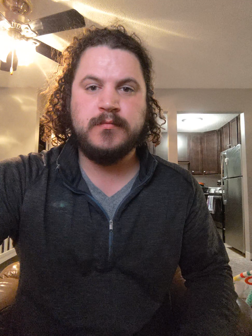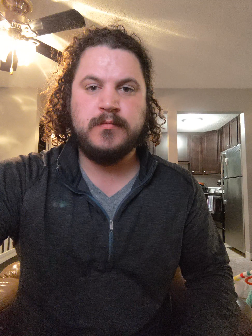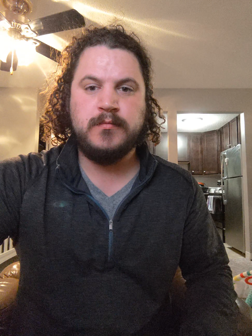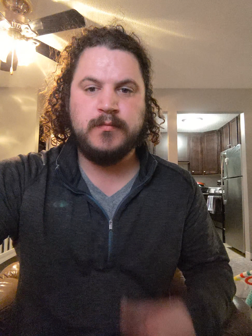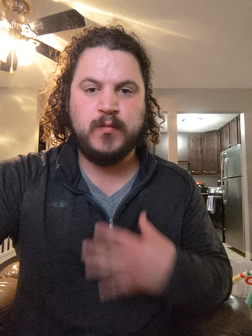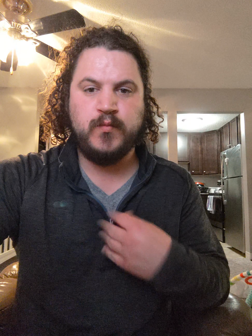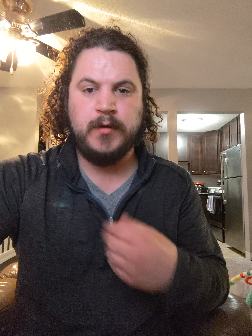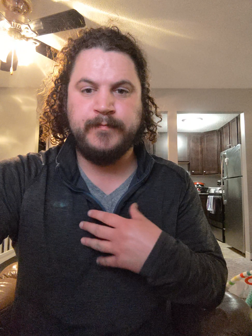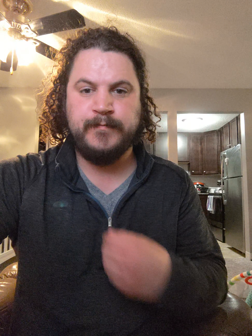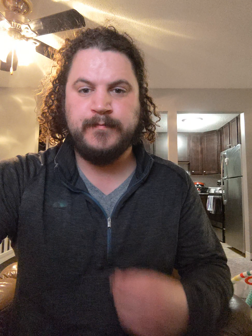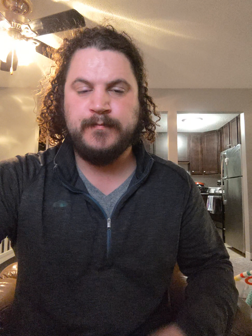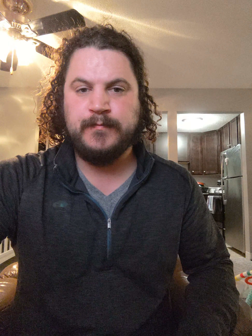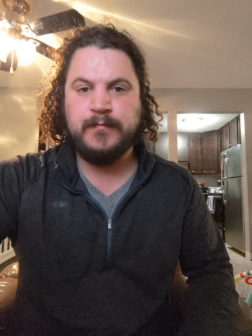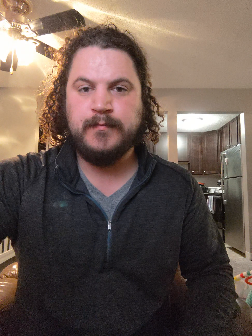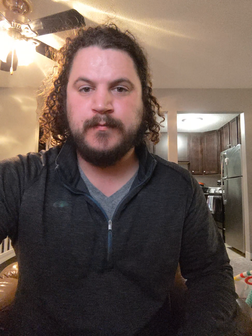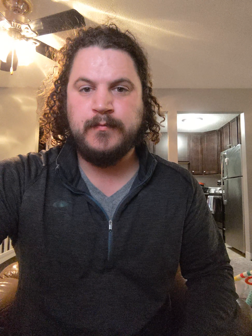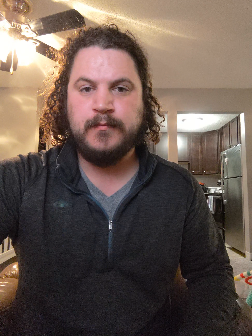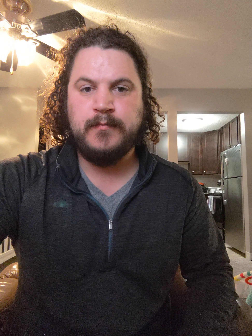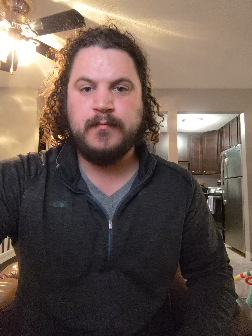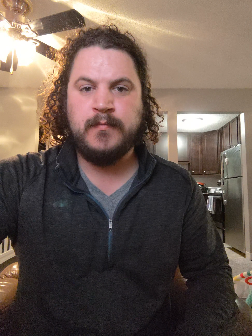white